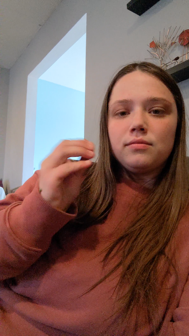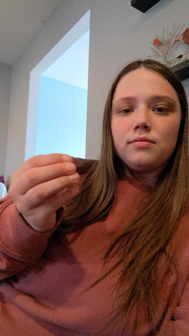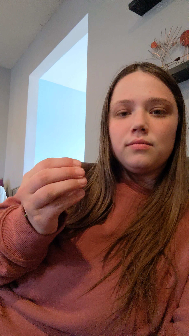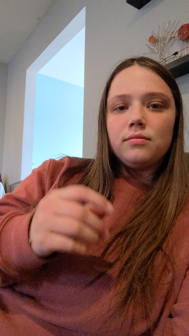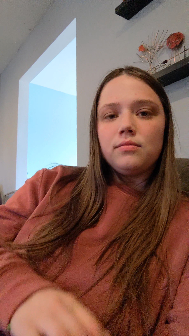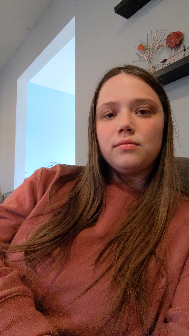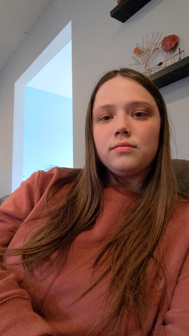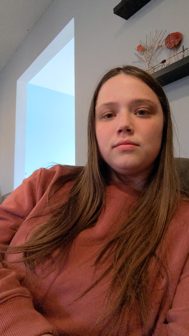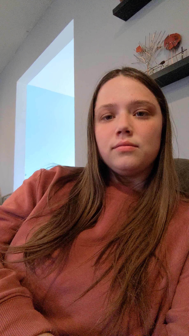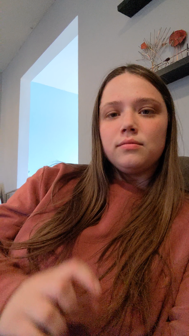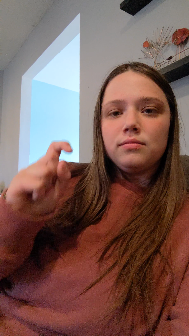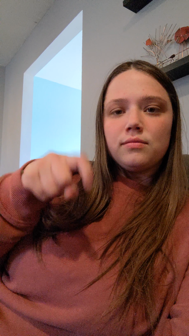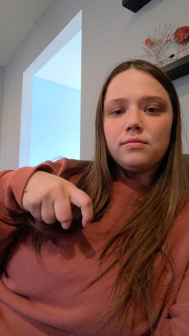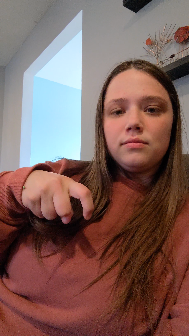must